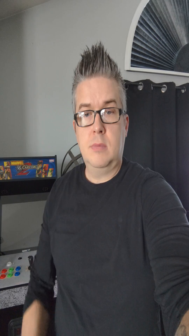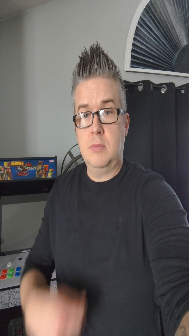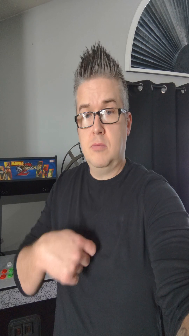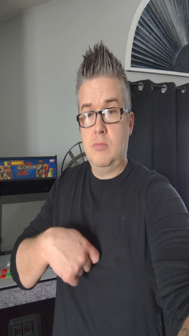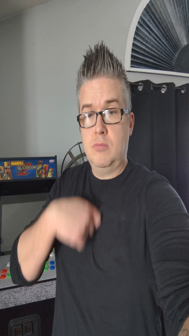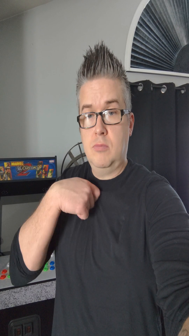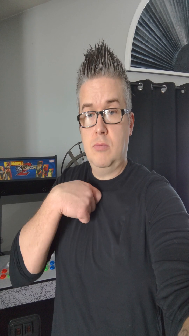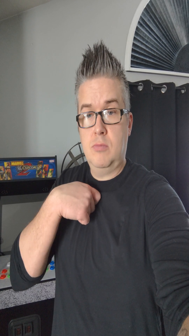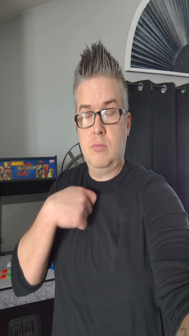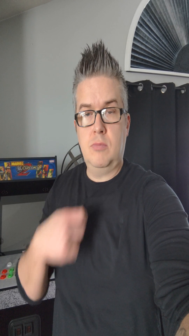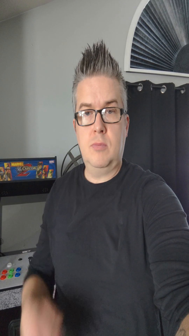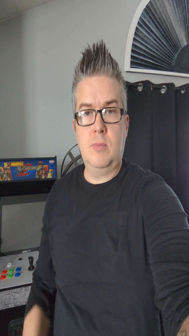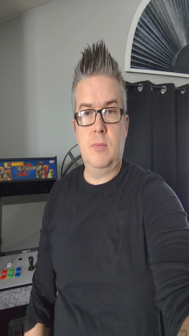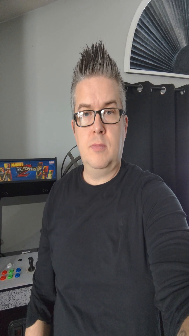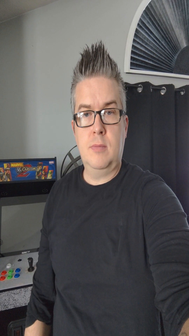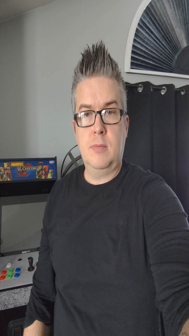zipper